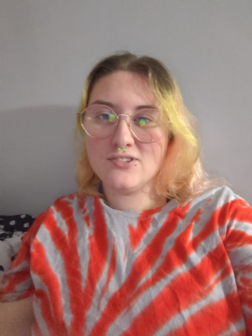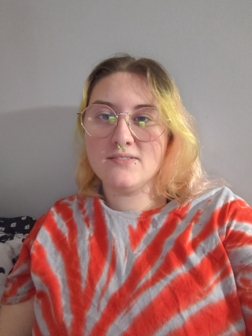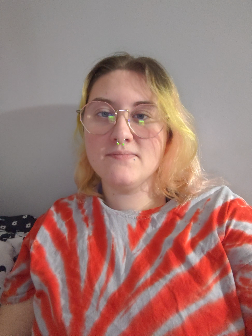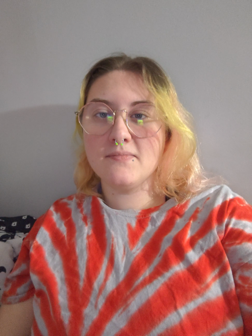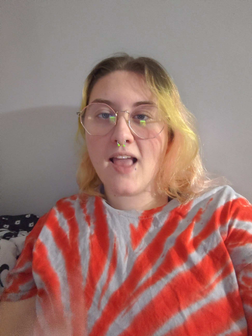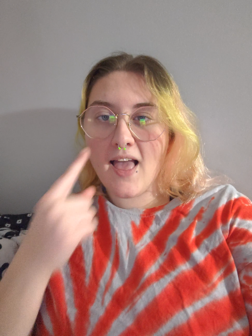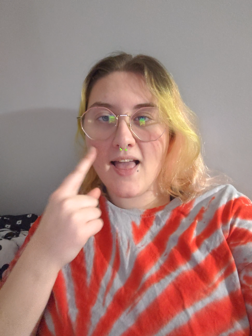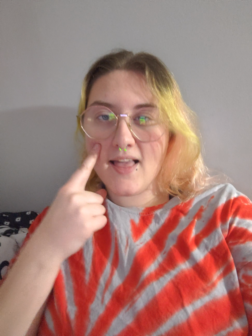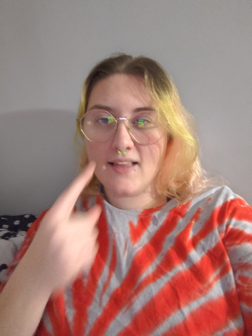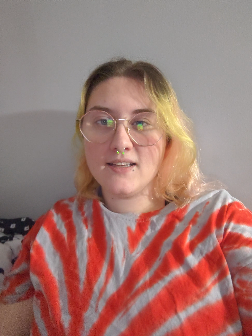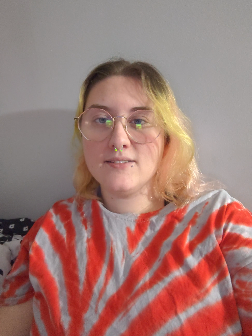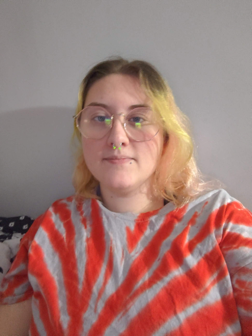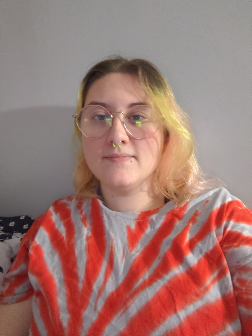eye